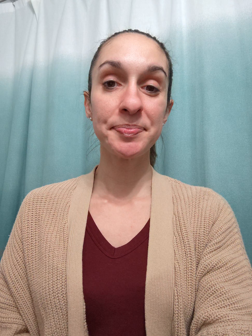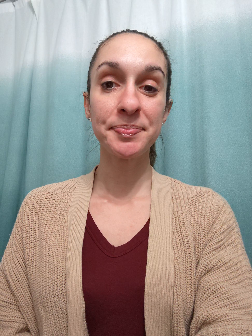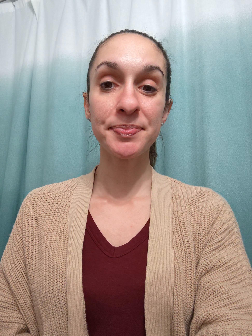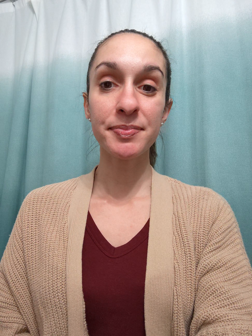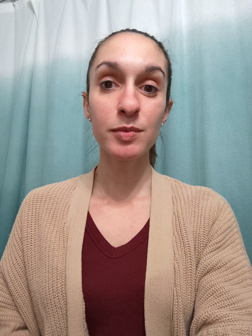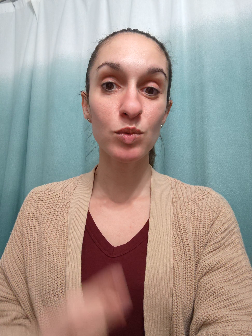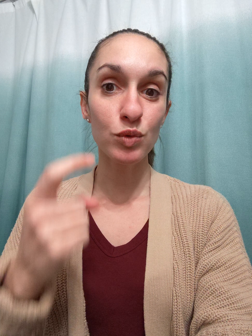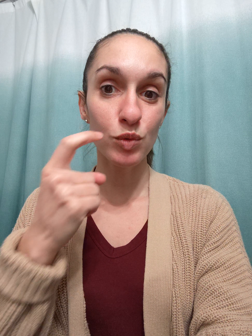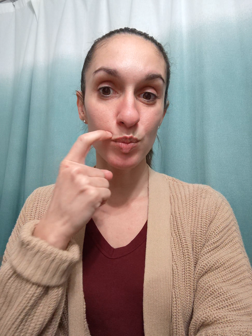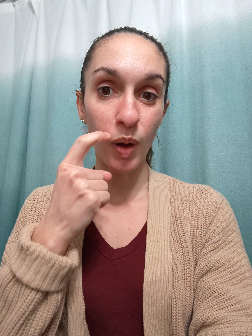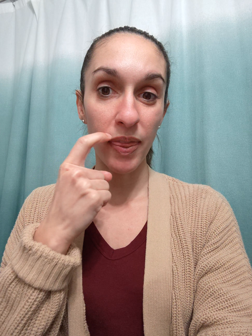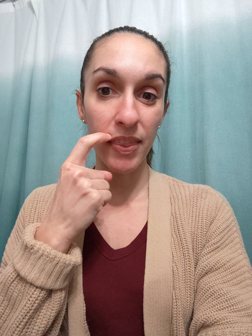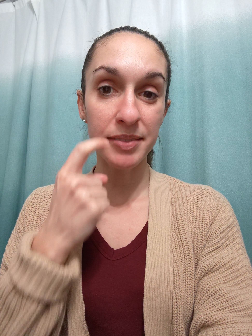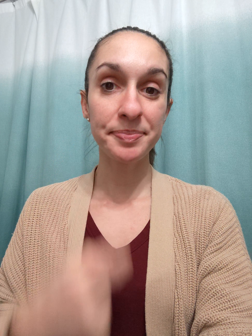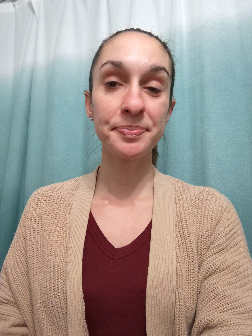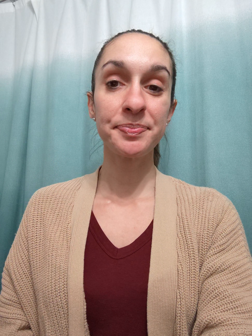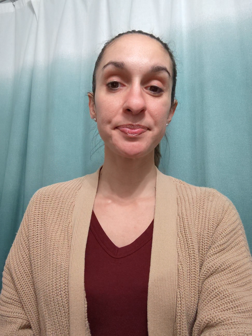tooth